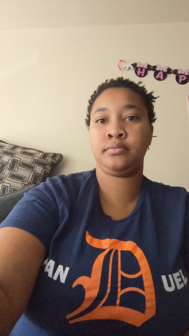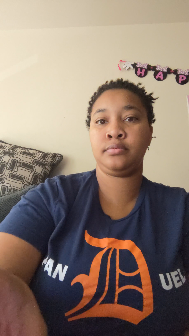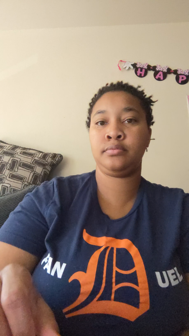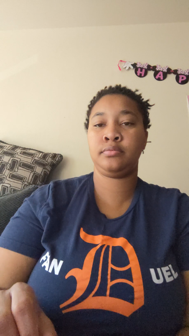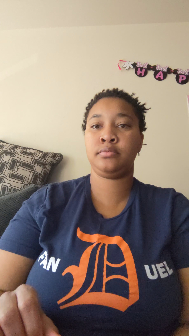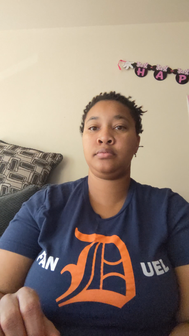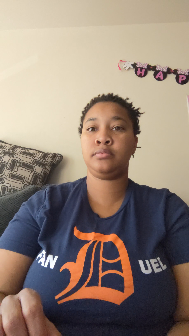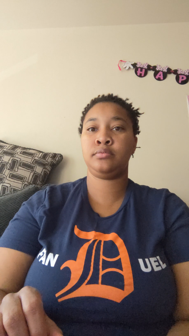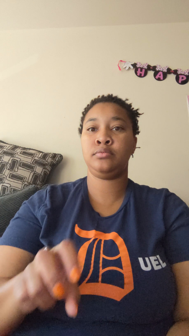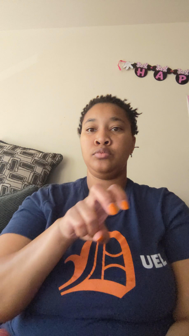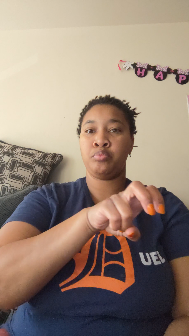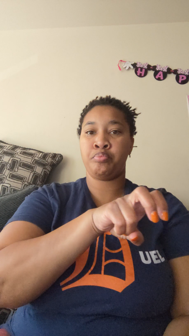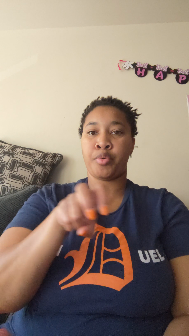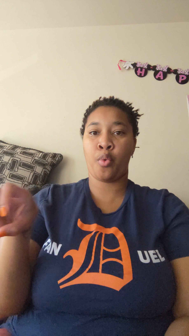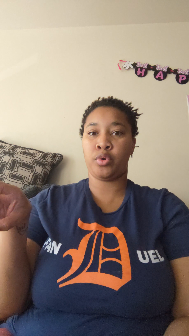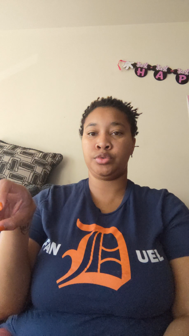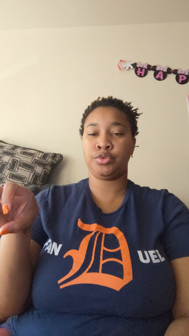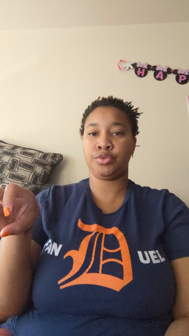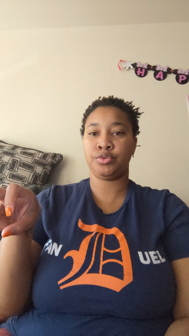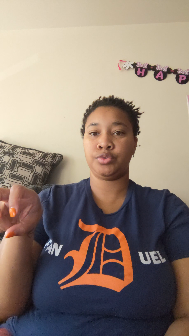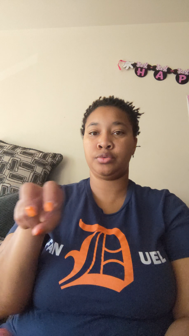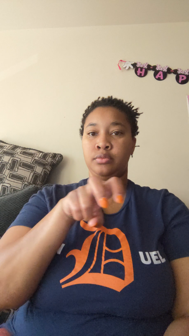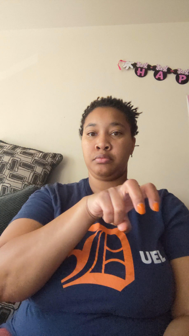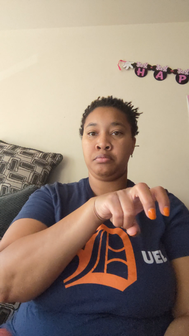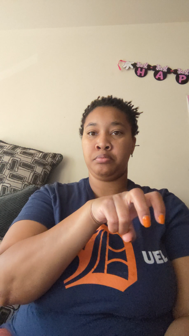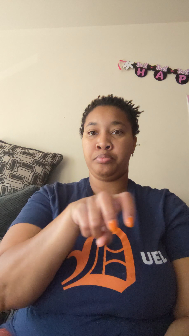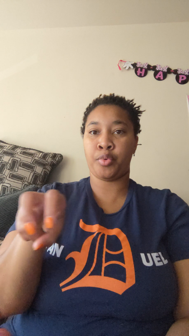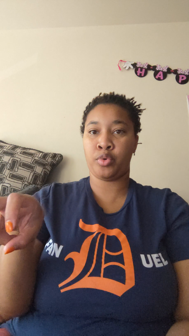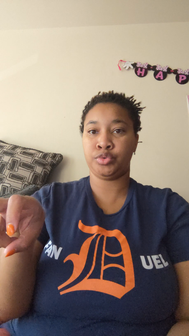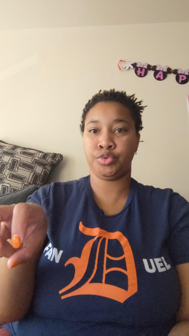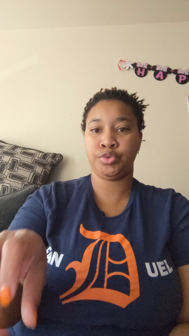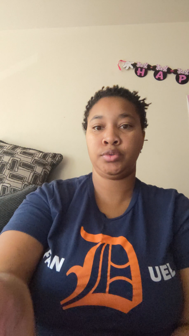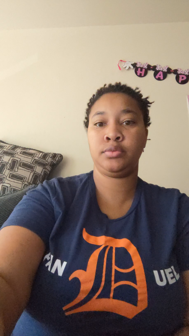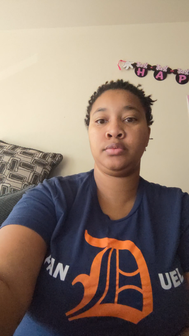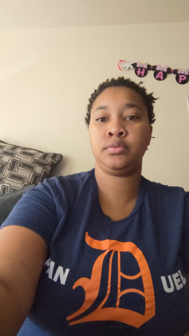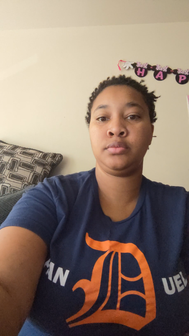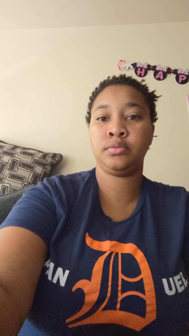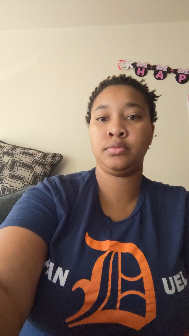porch